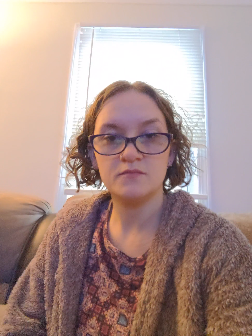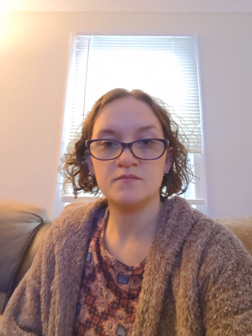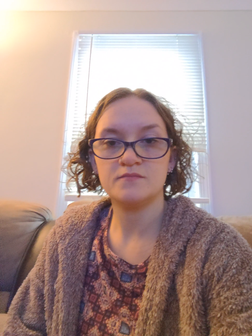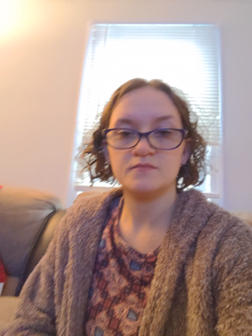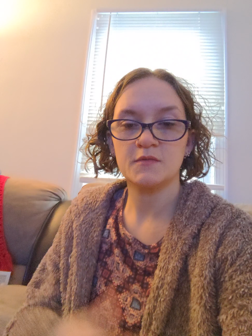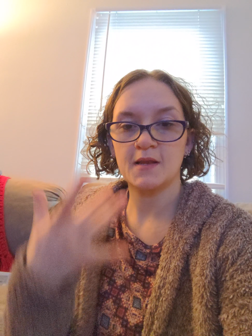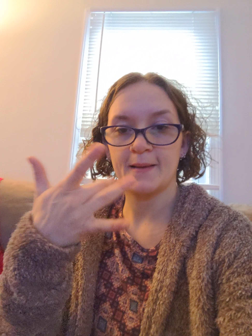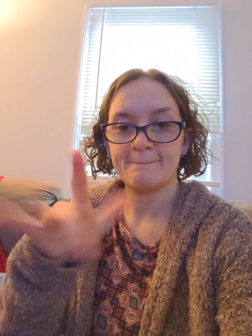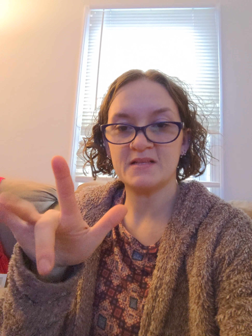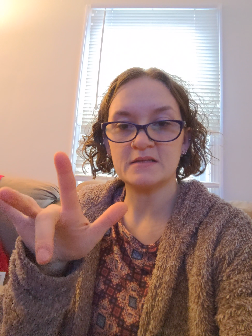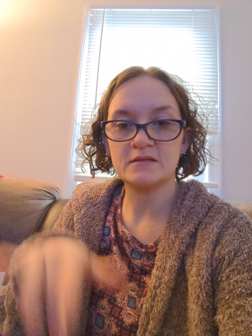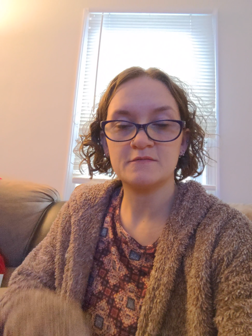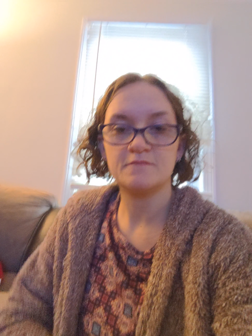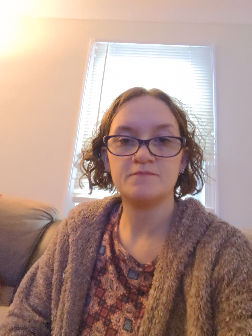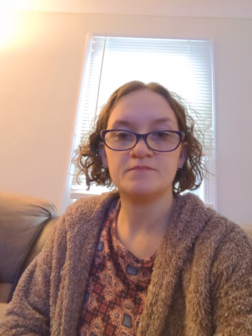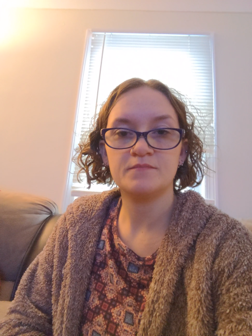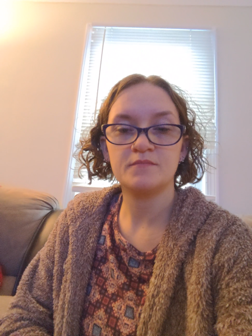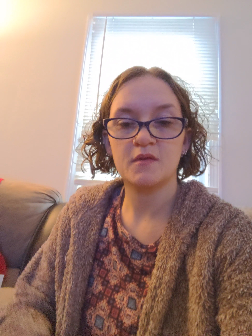empty